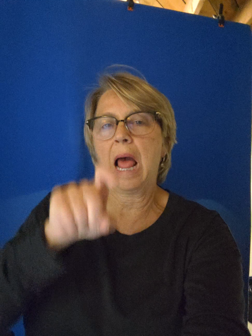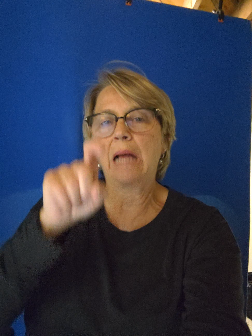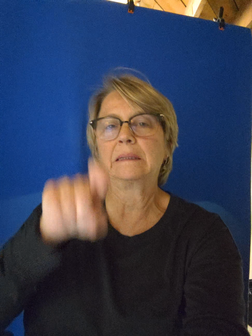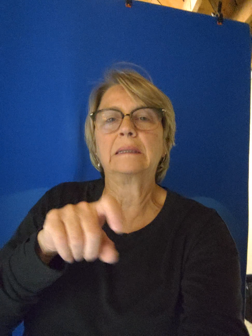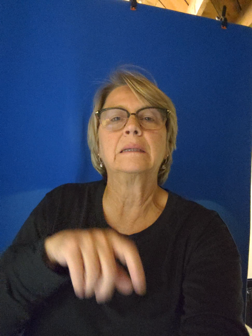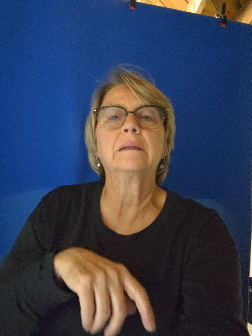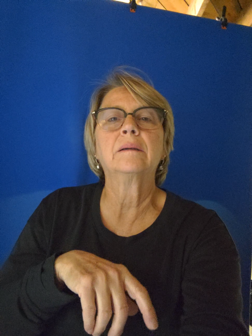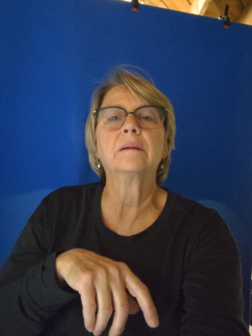closet